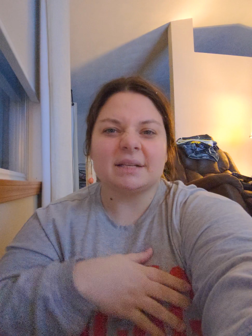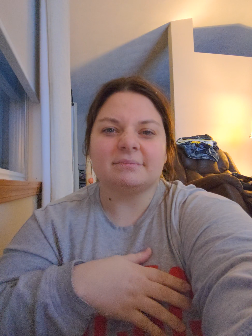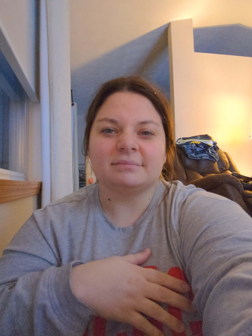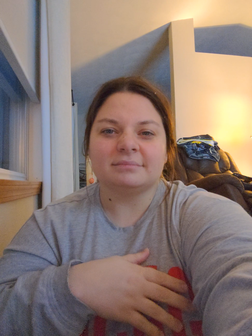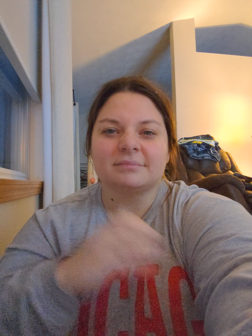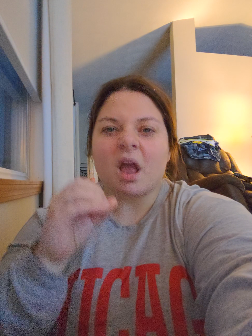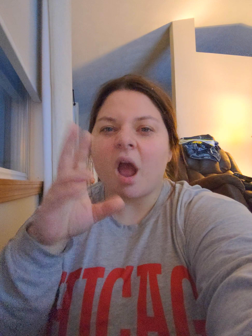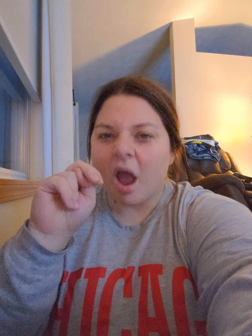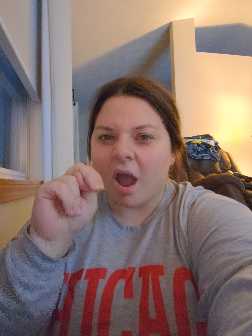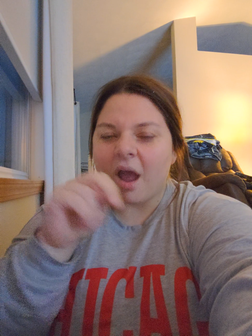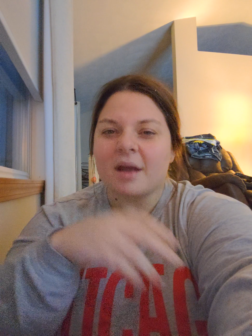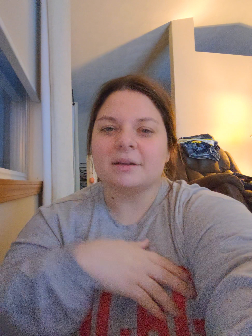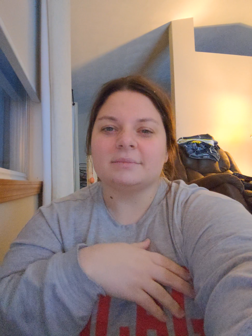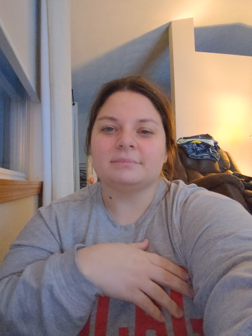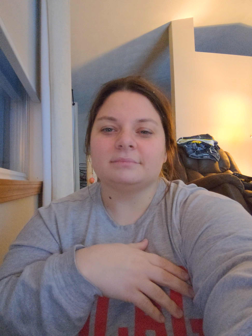on